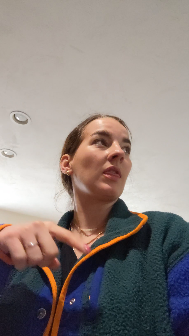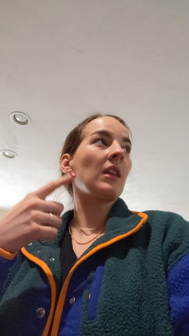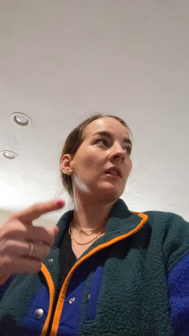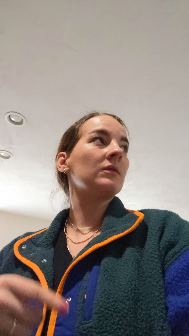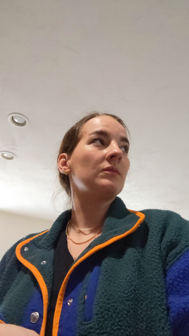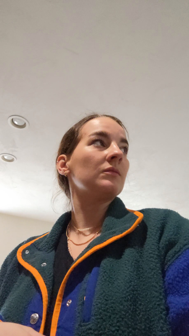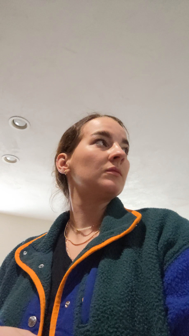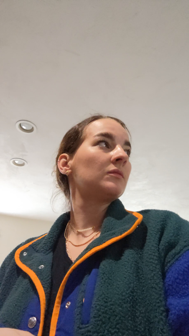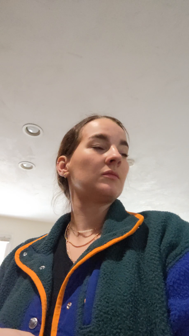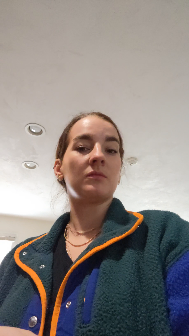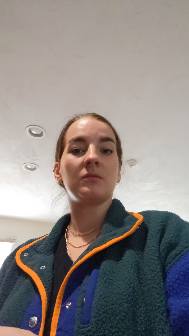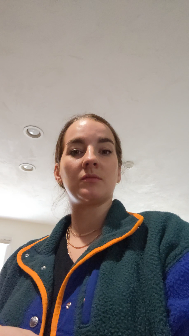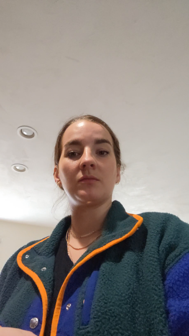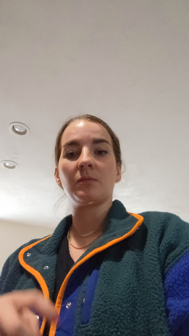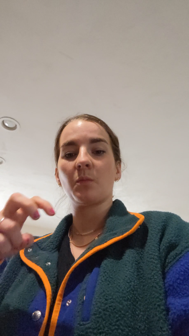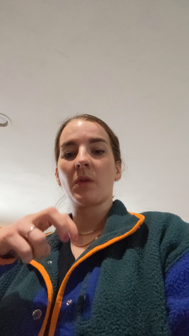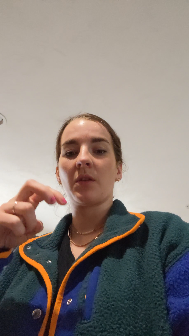potato